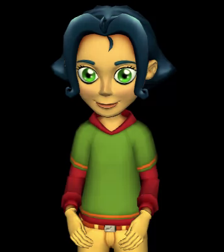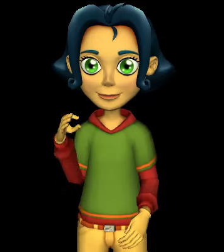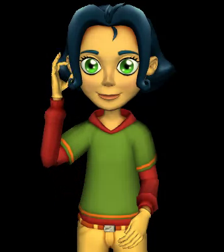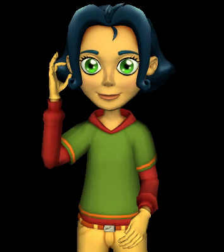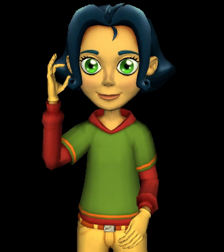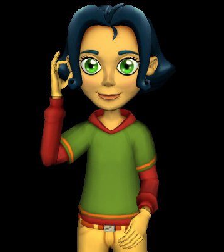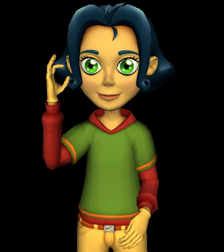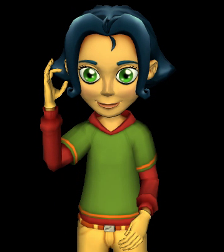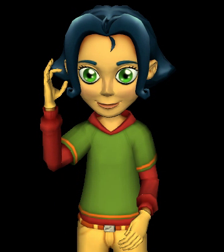أذن